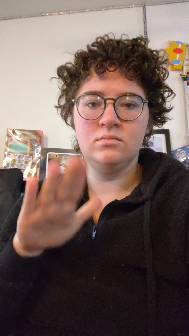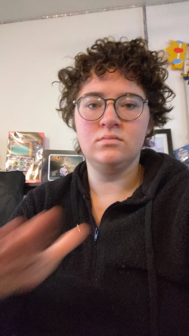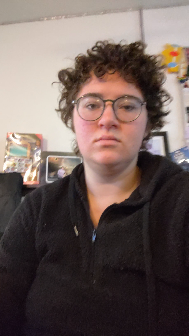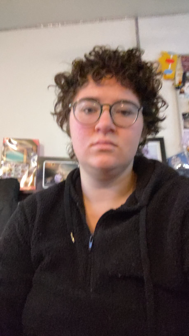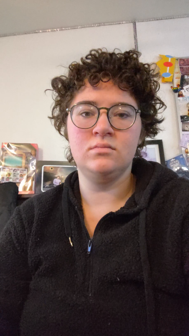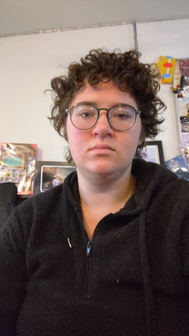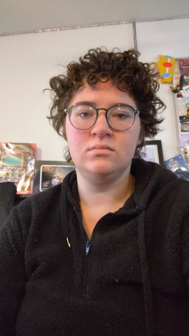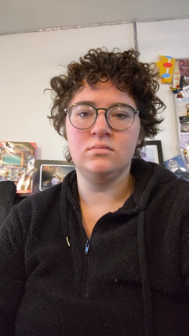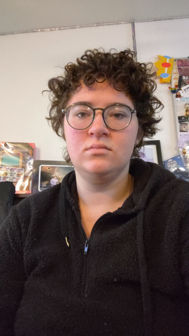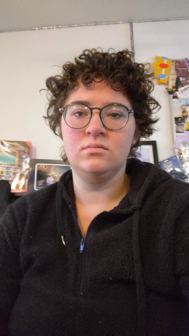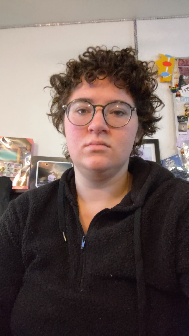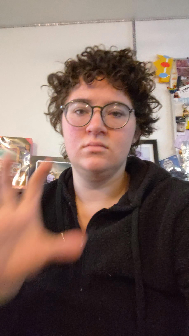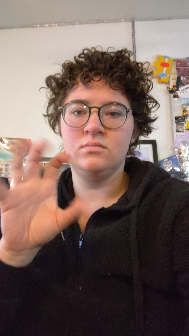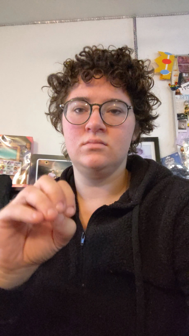bite